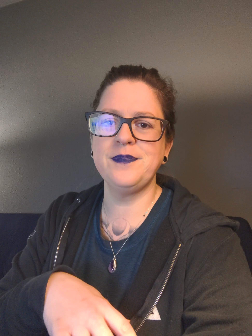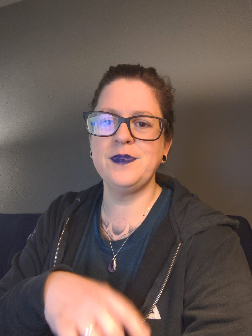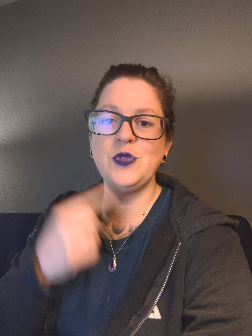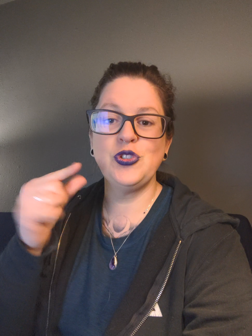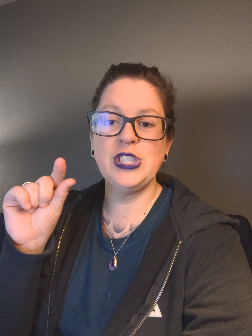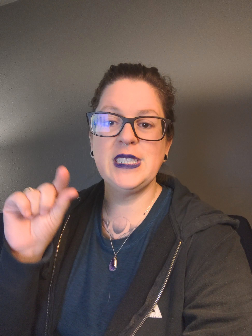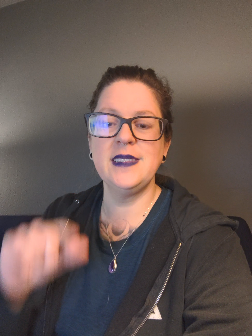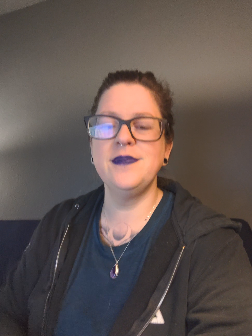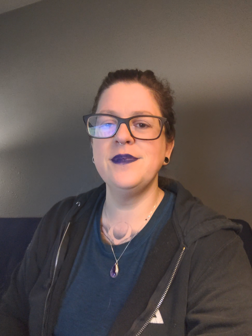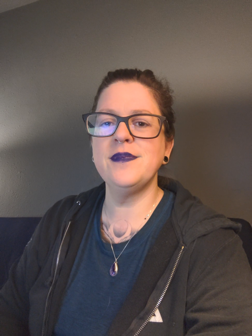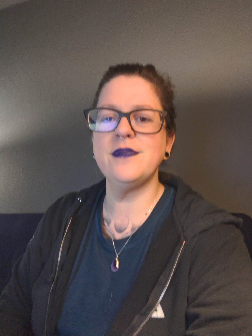green